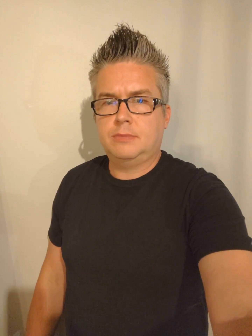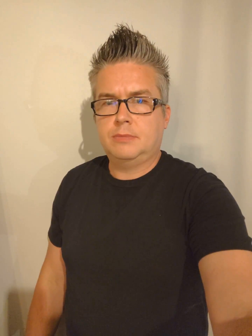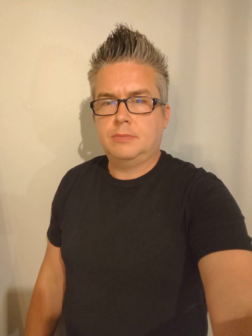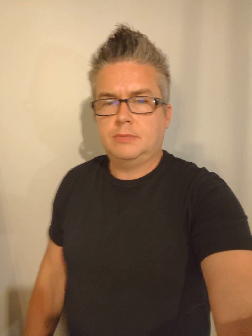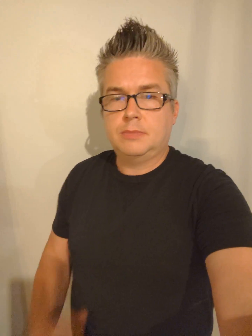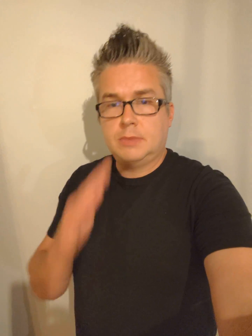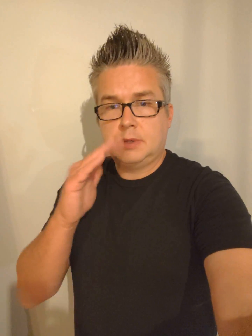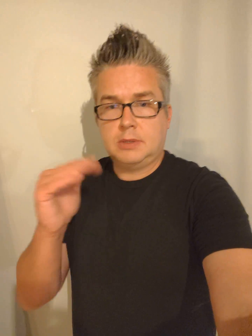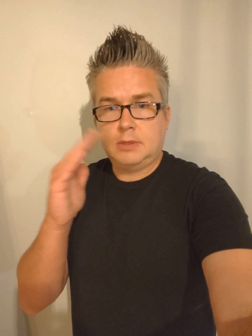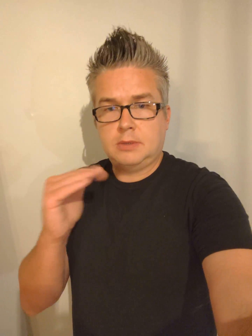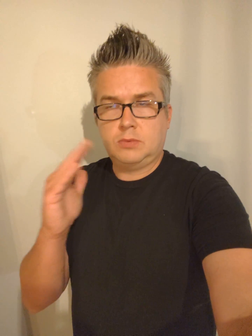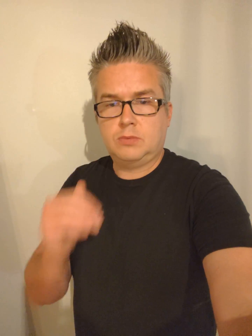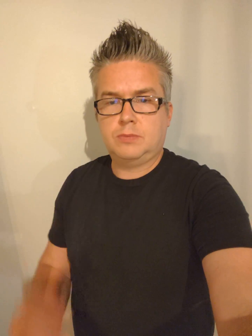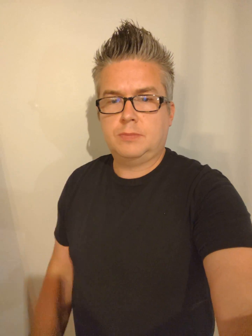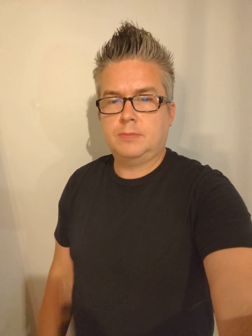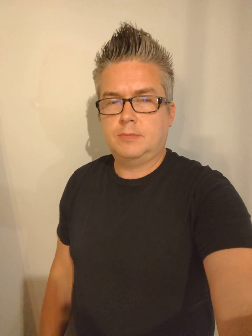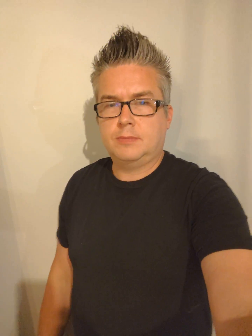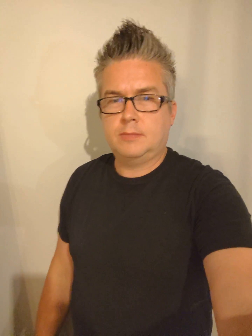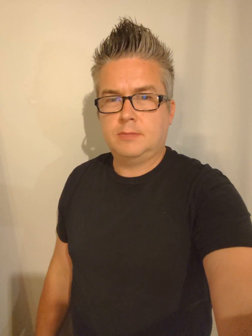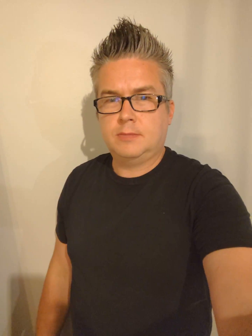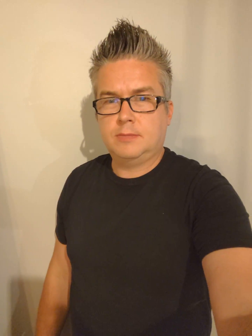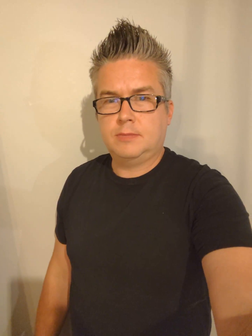downtown